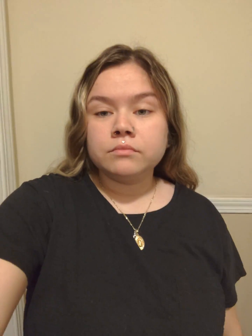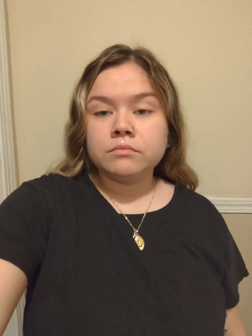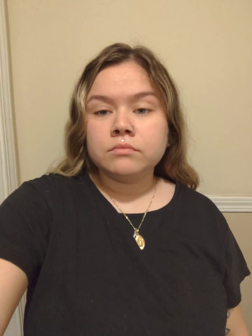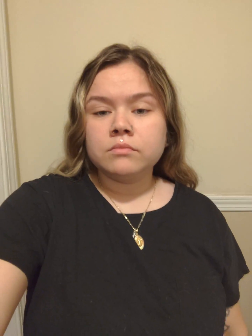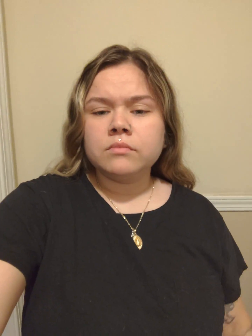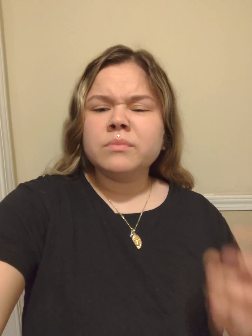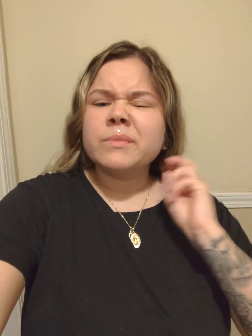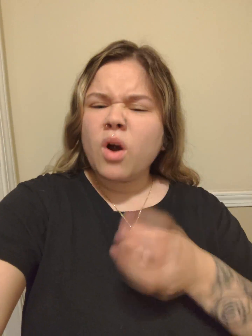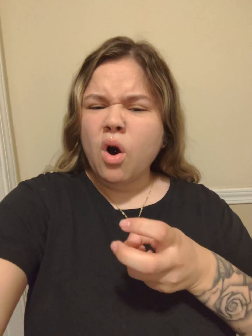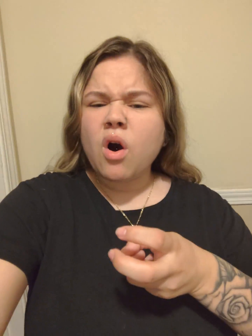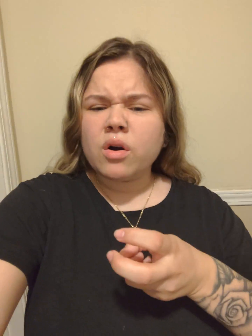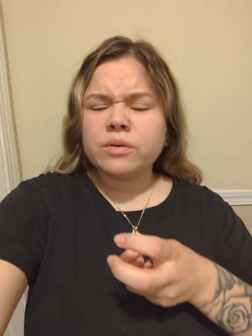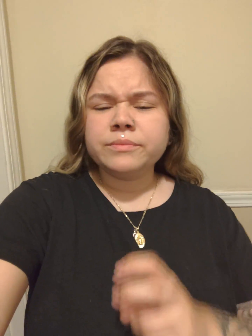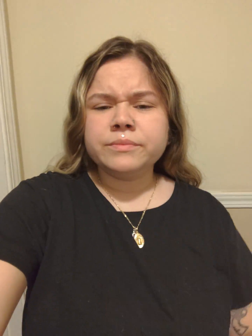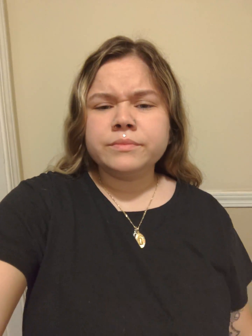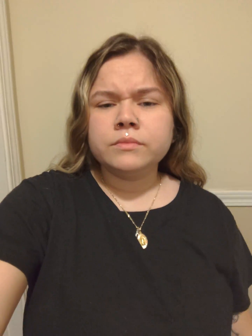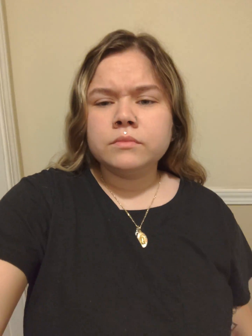hard